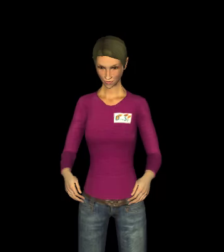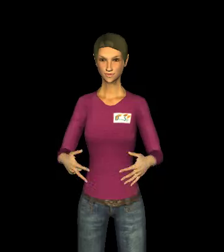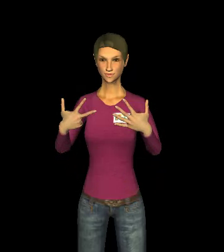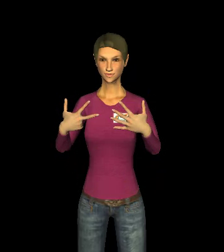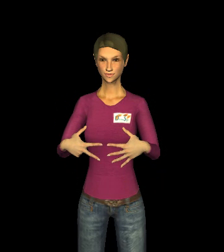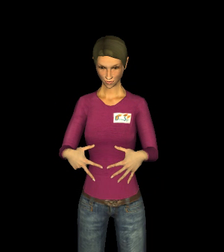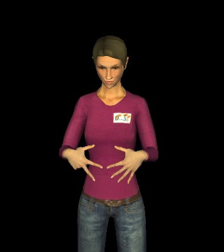18